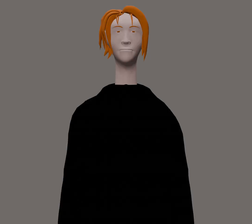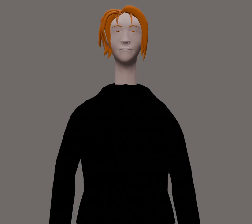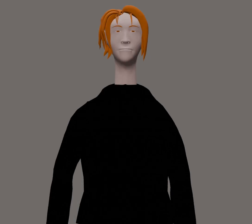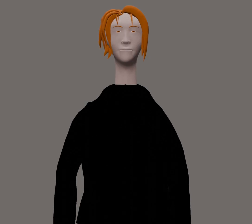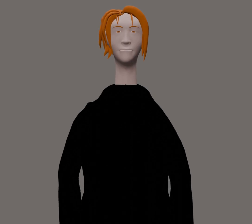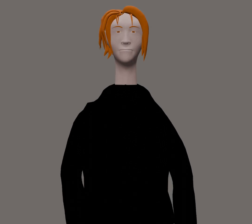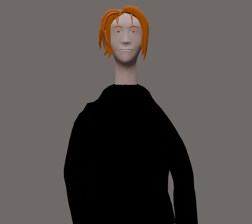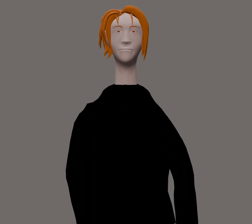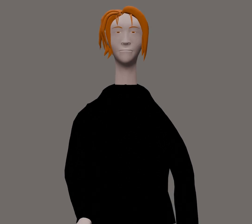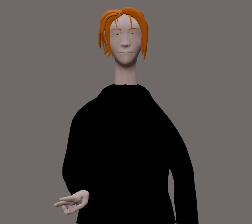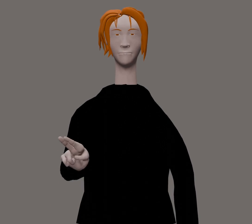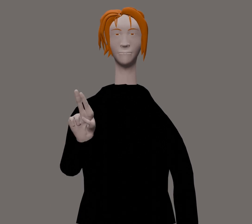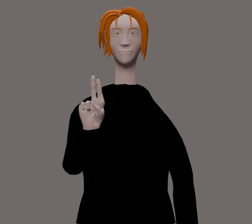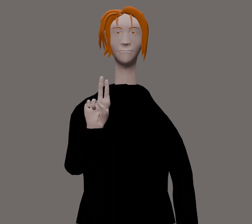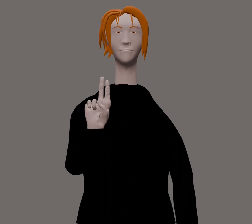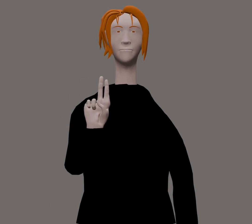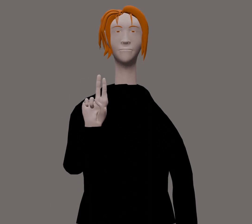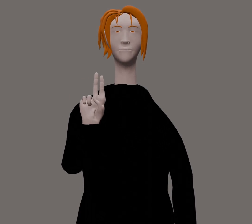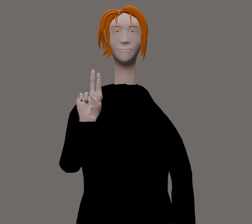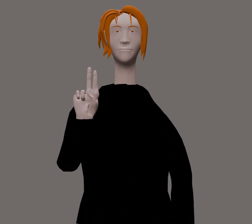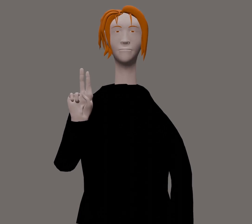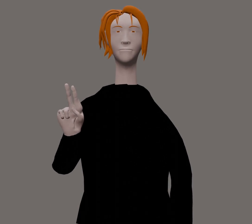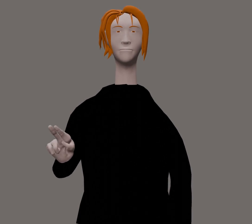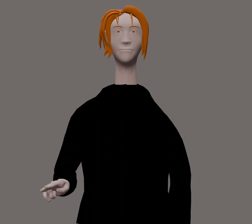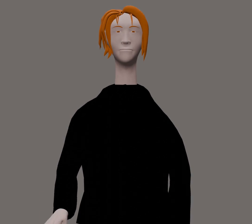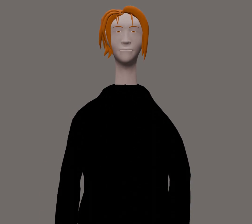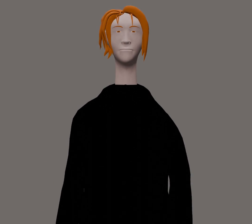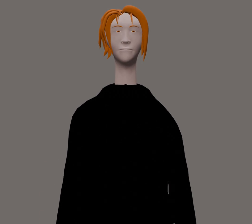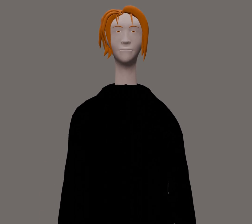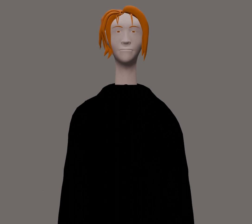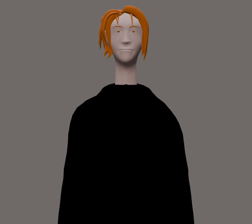U